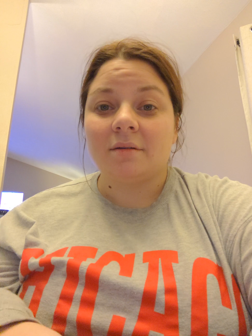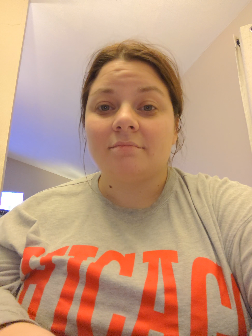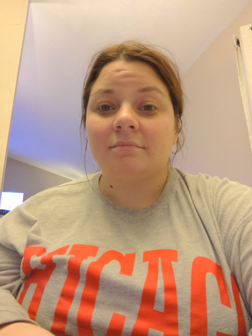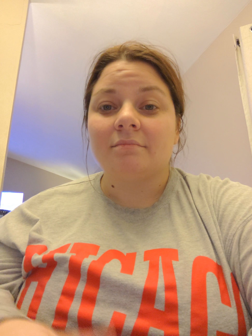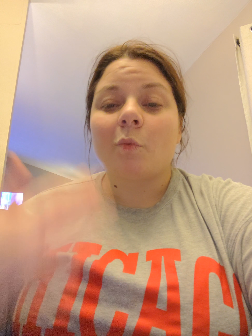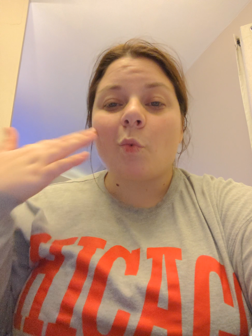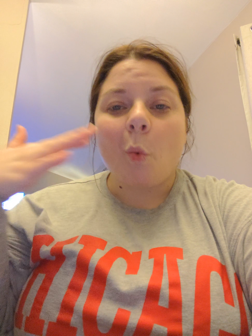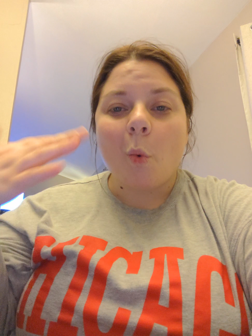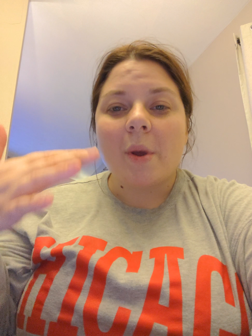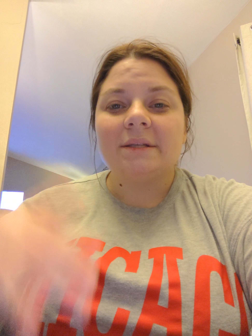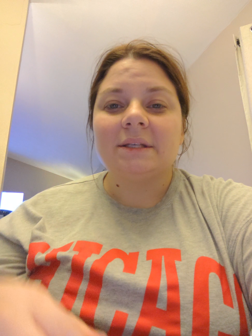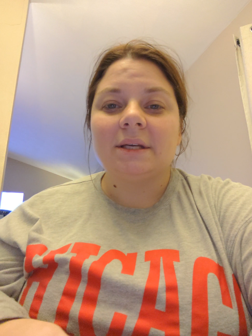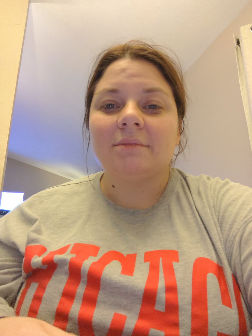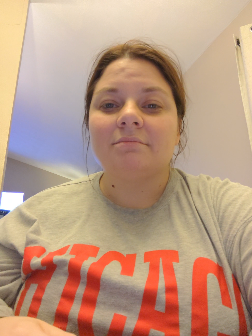noisy